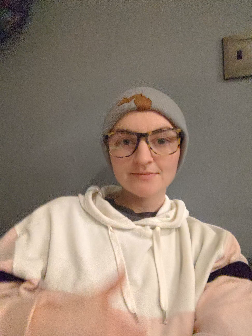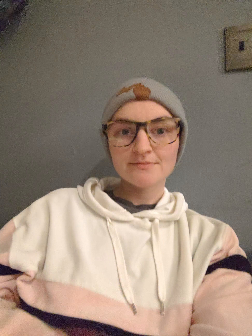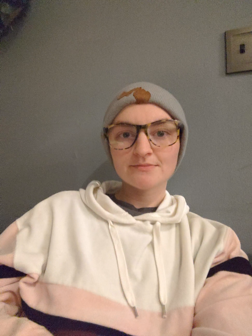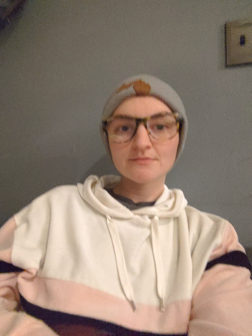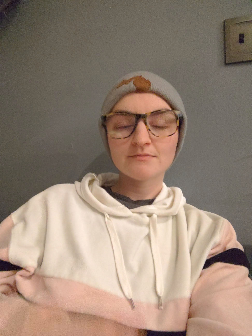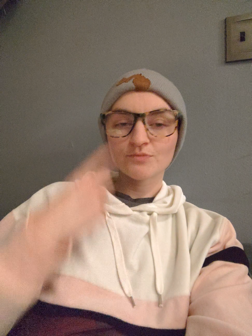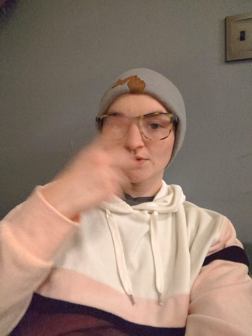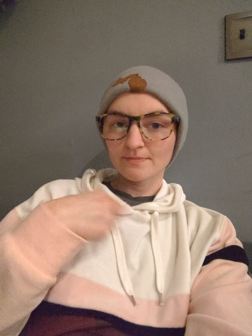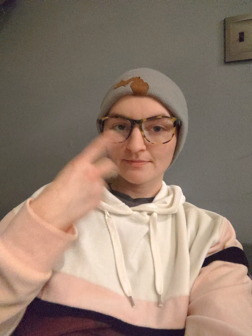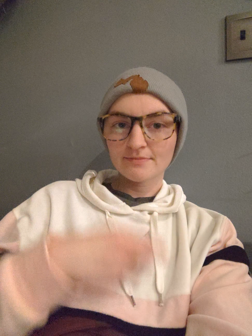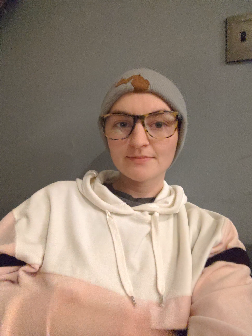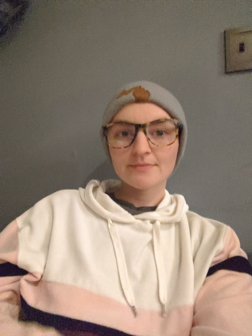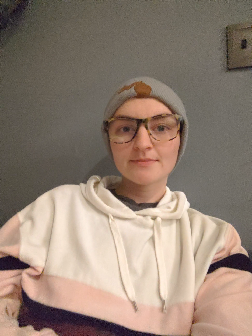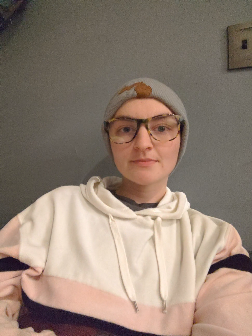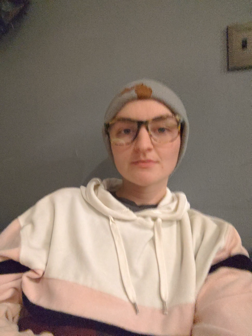face